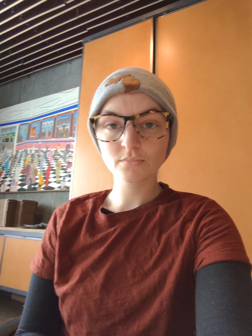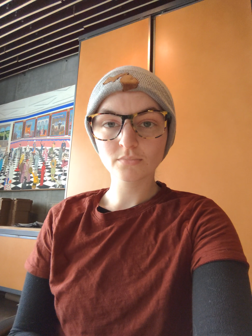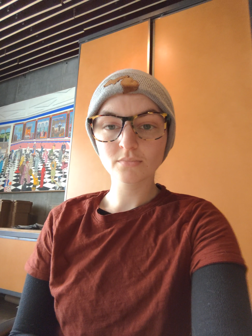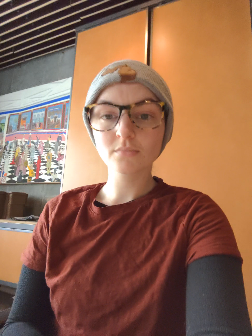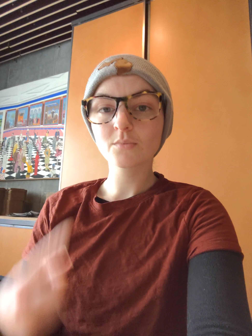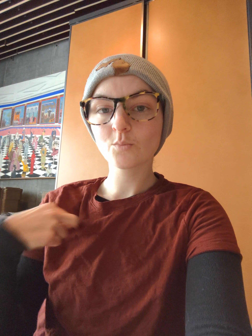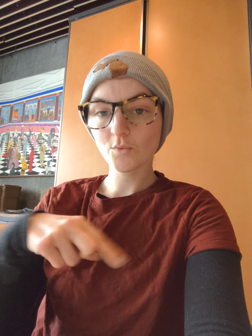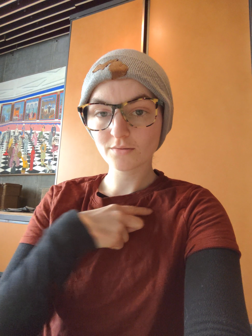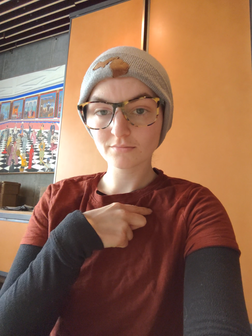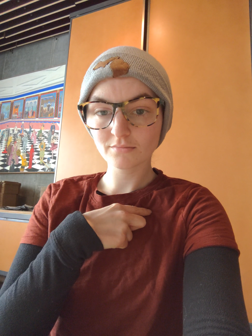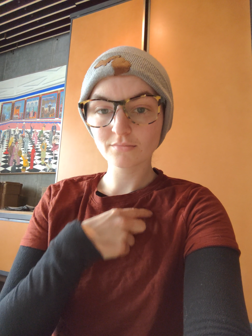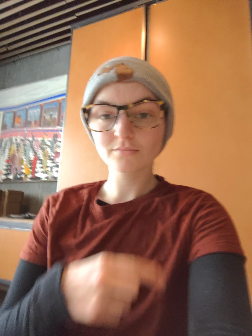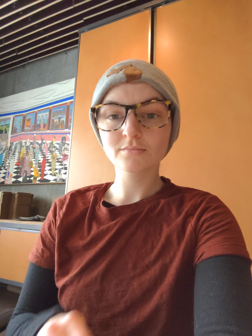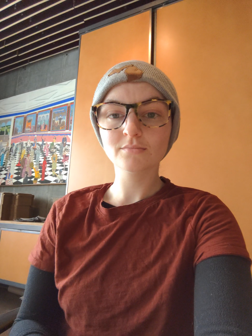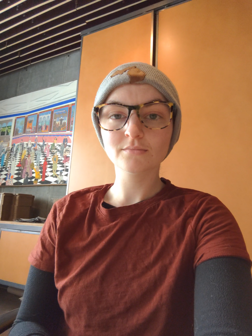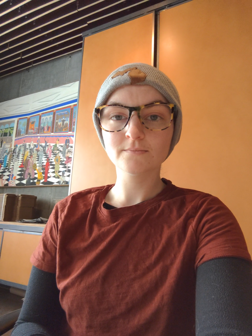we